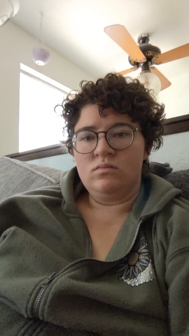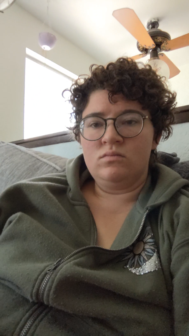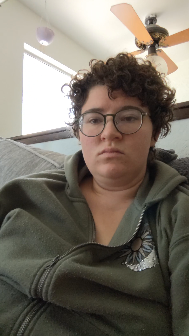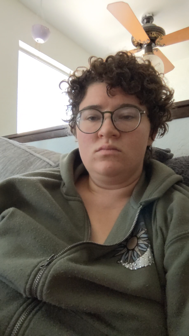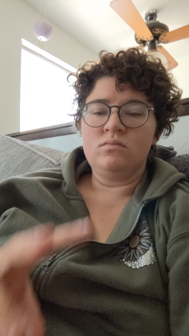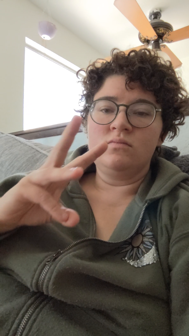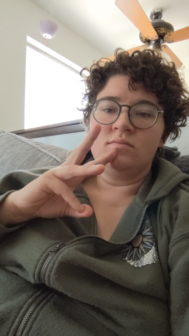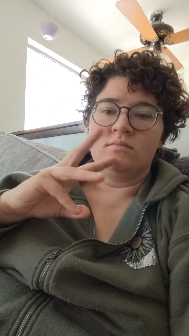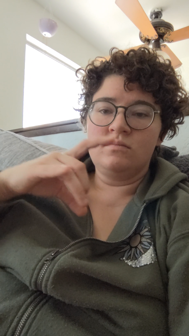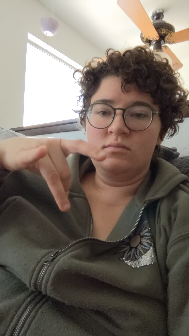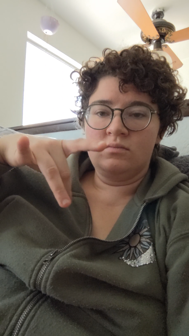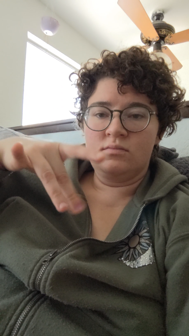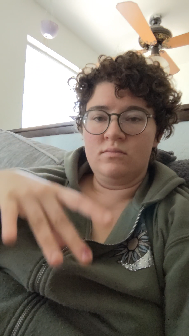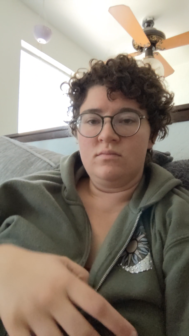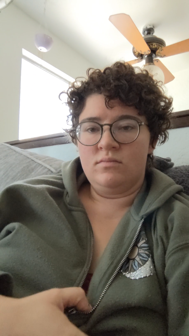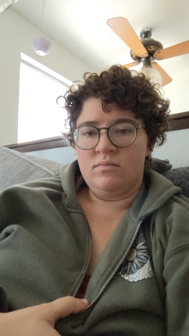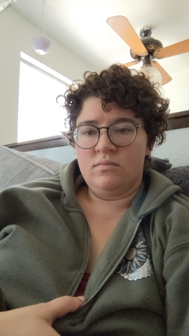melon